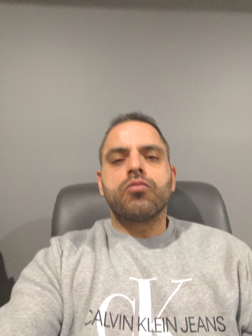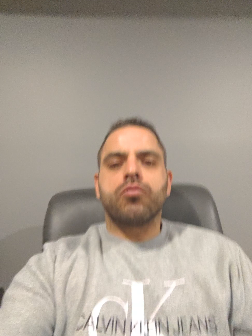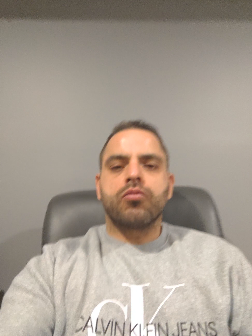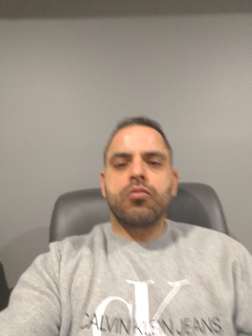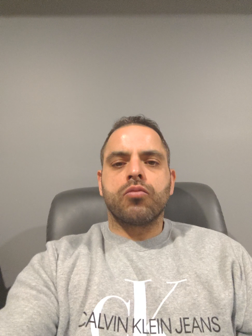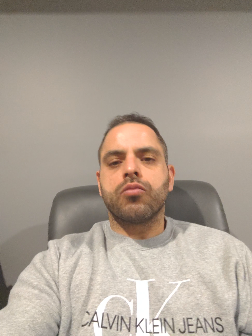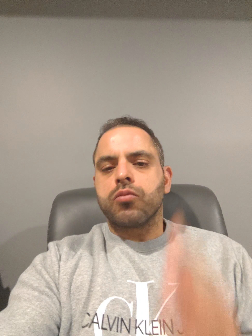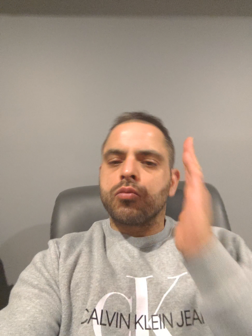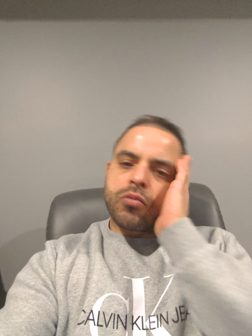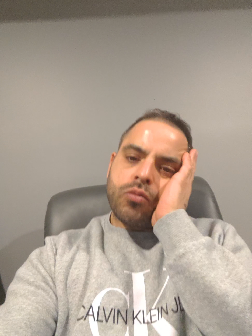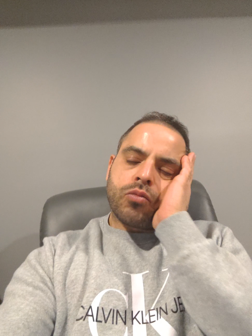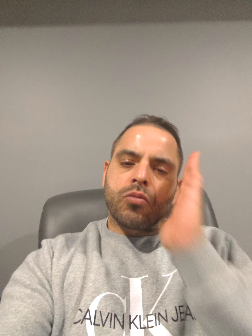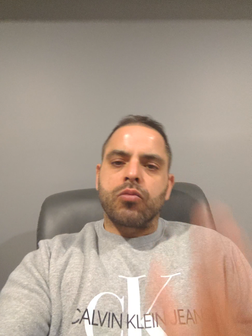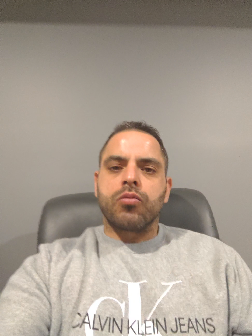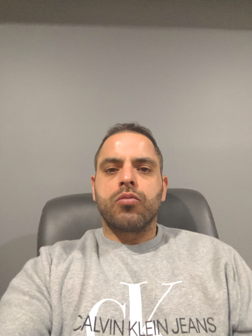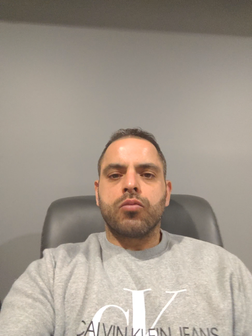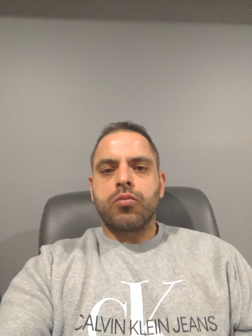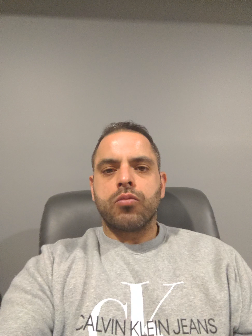bed